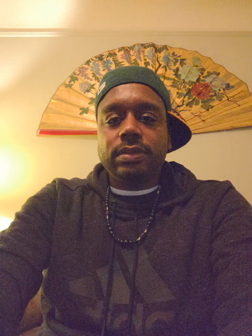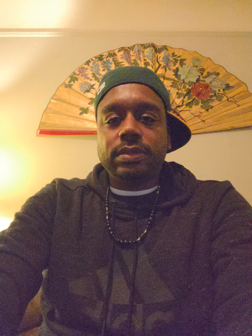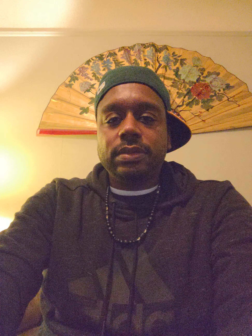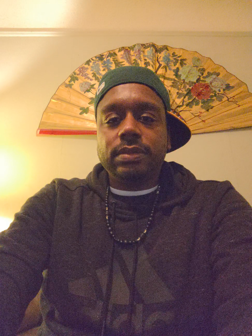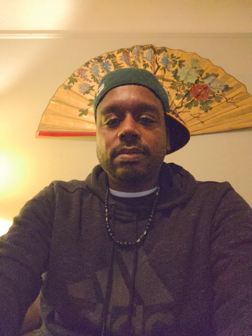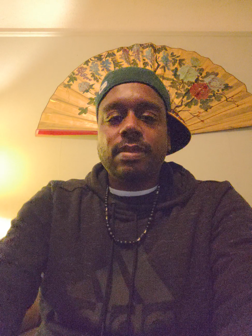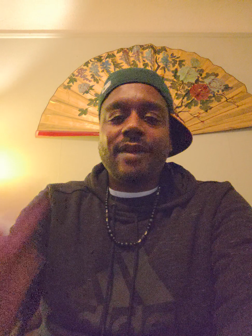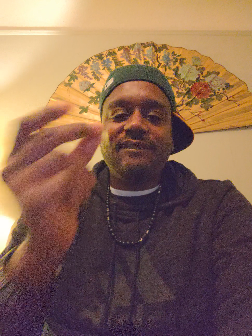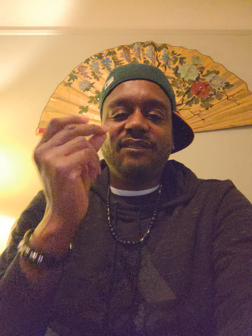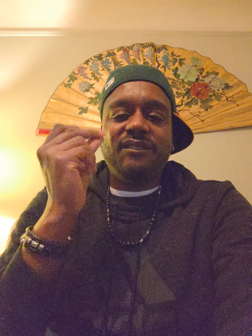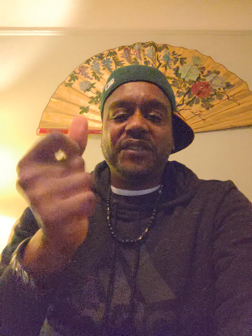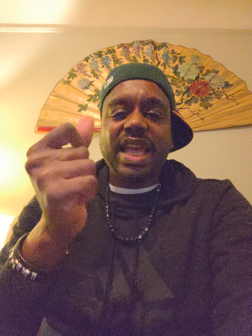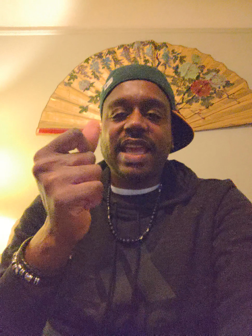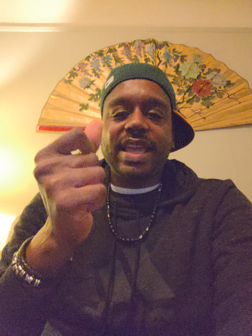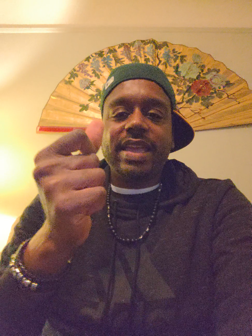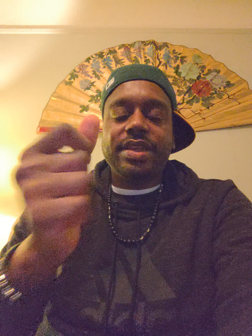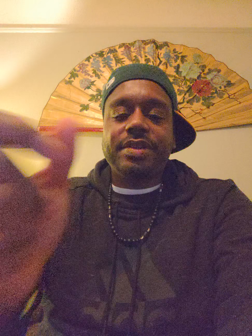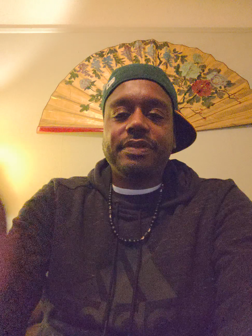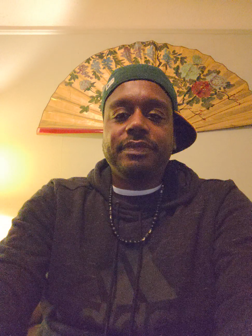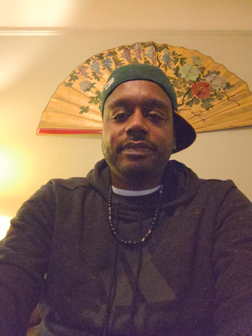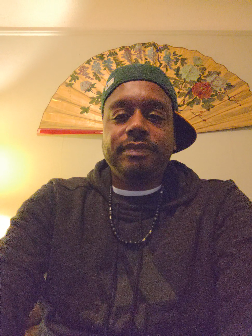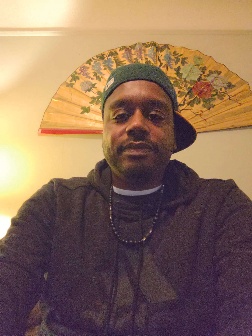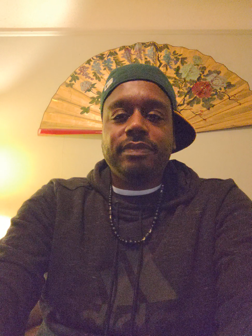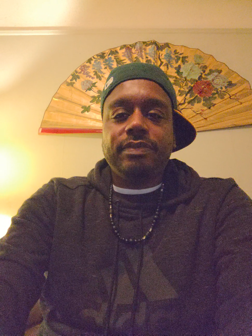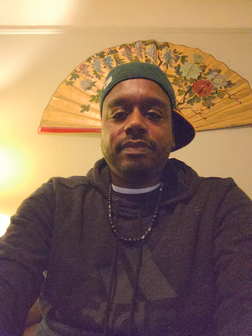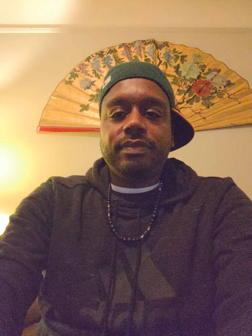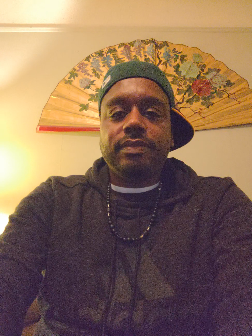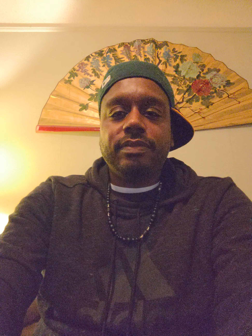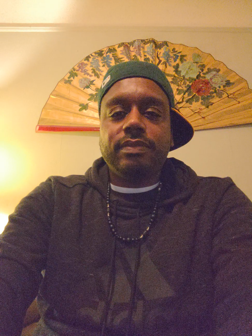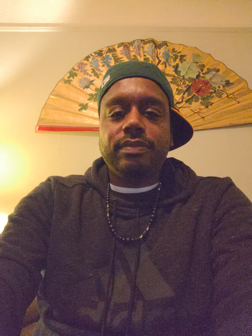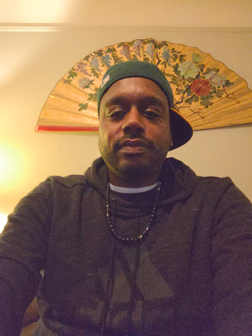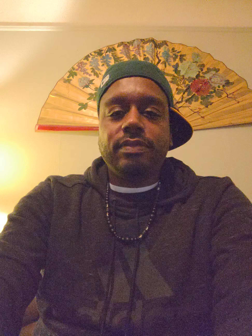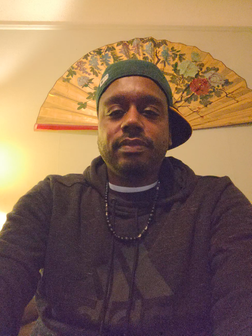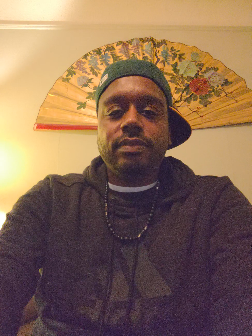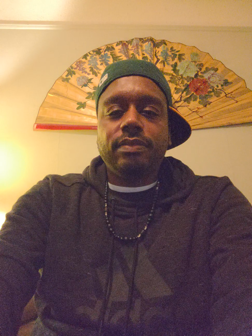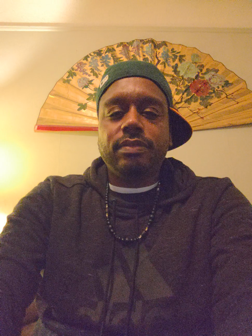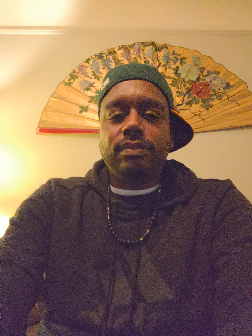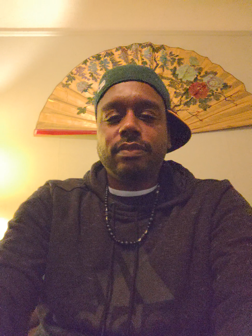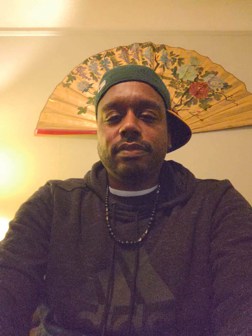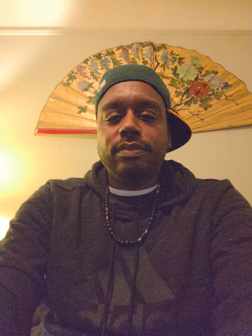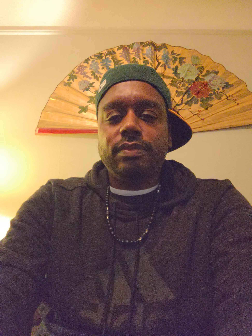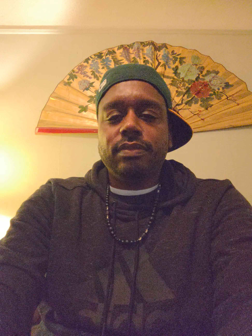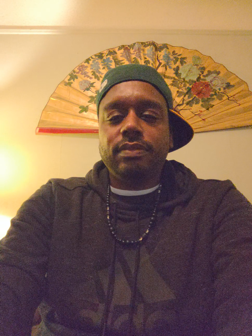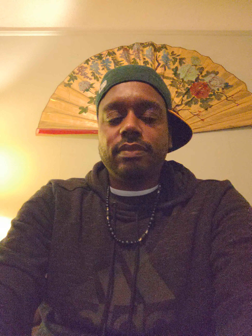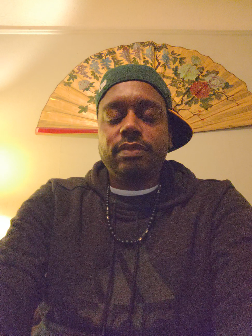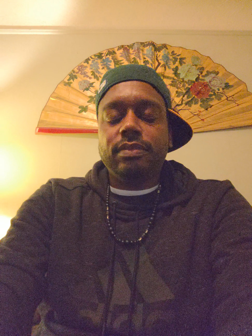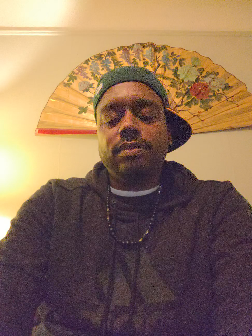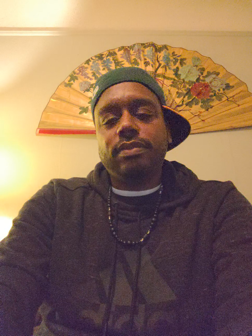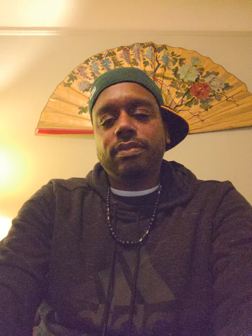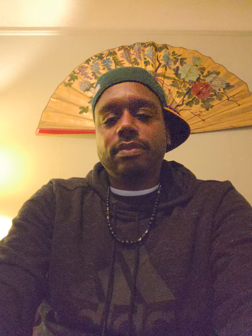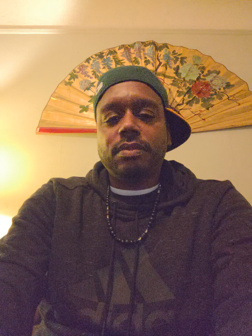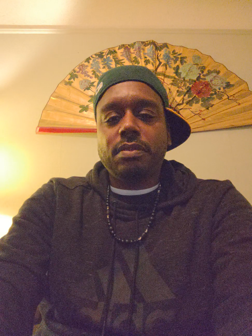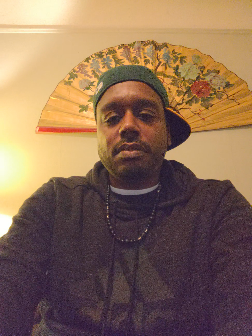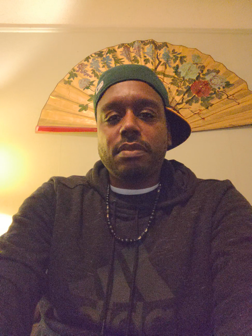fast